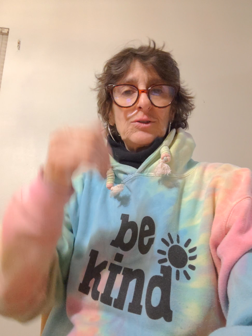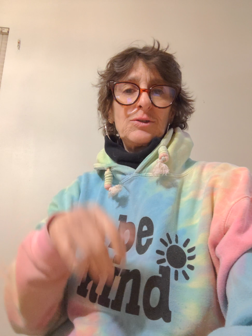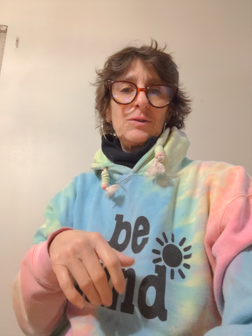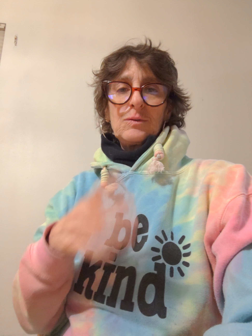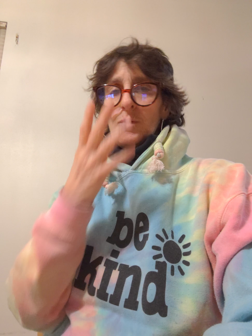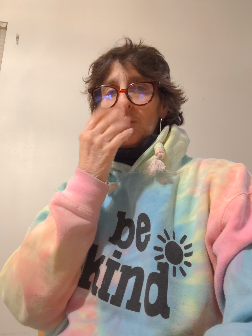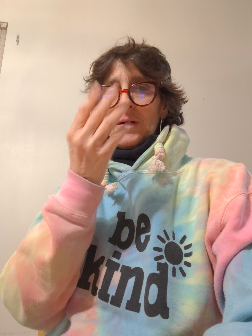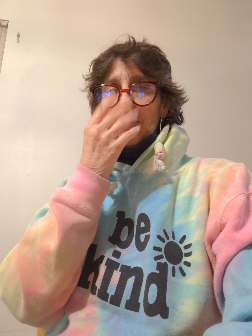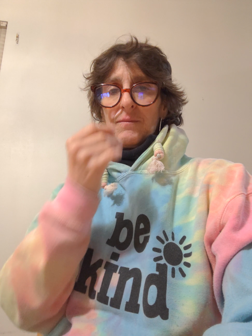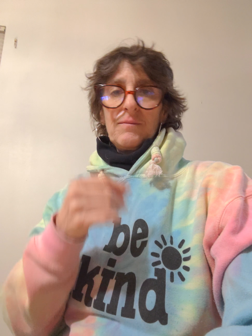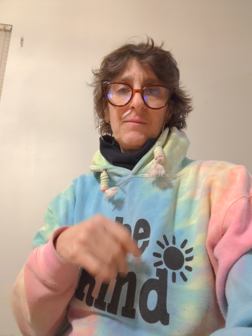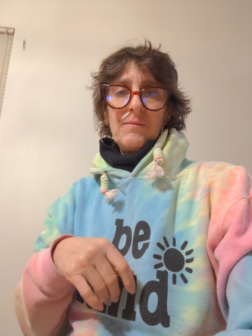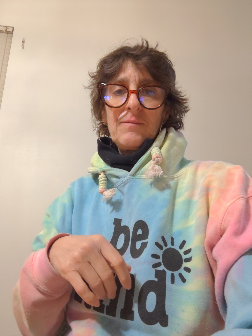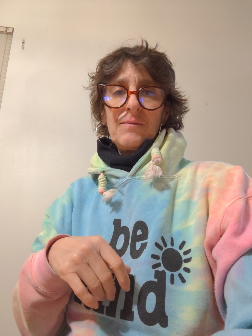wolf